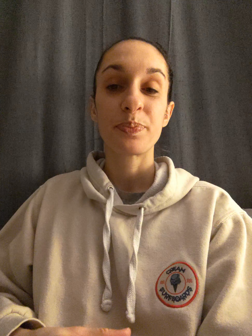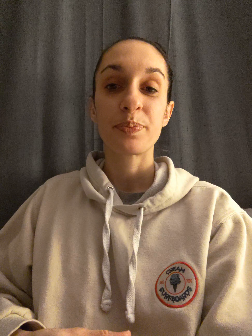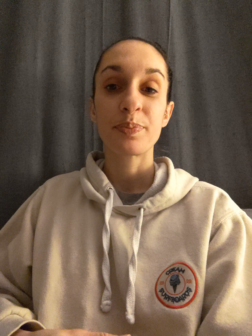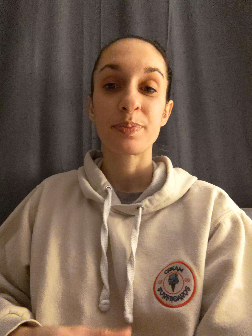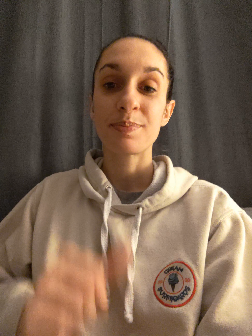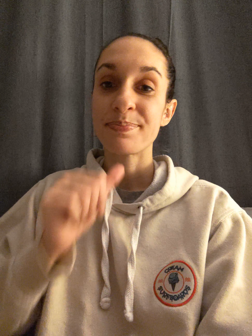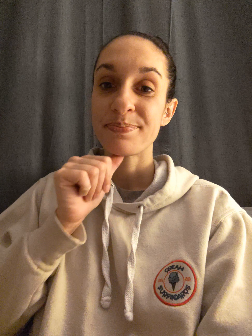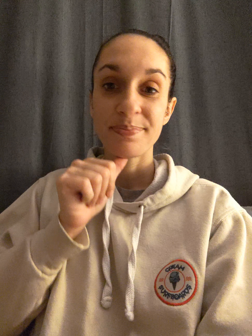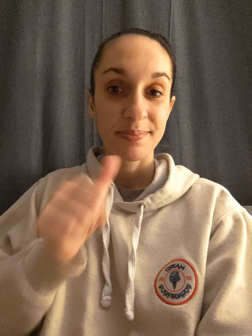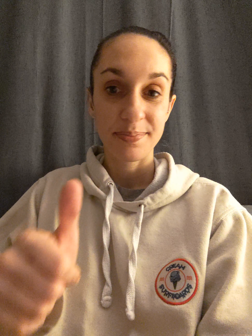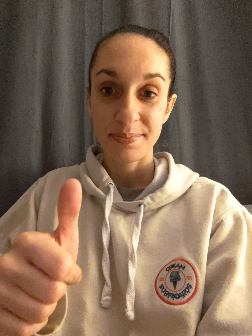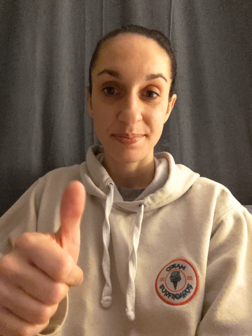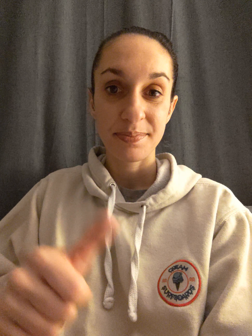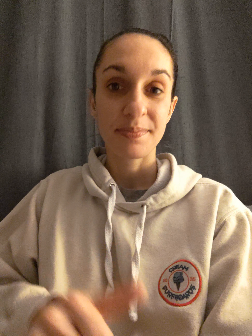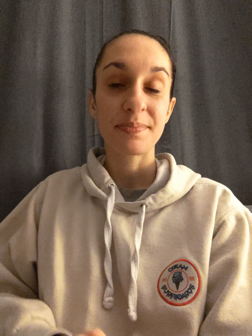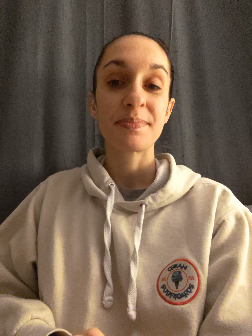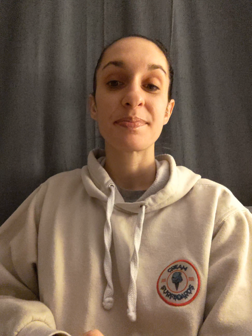not